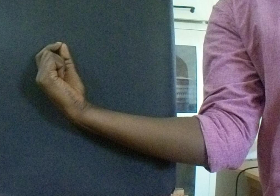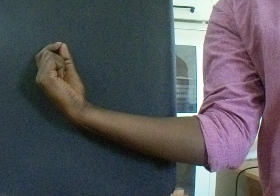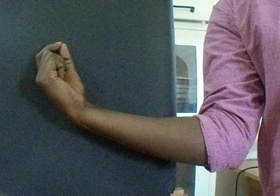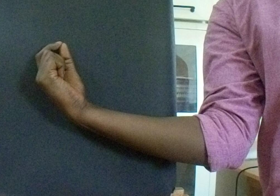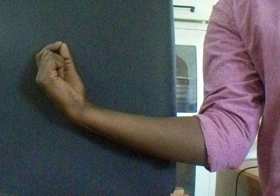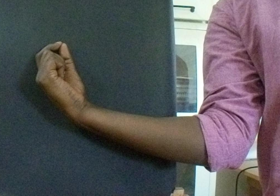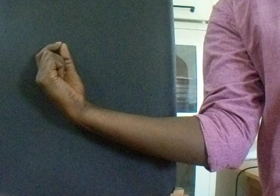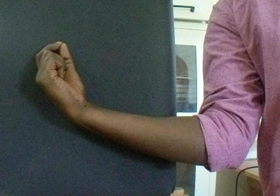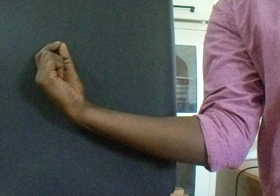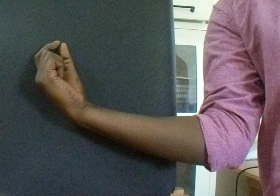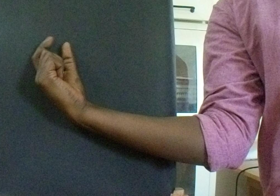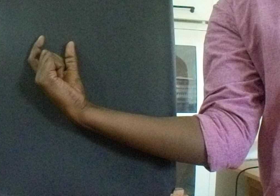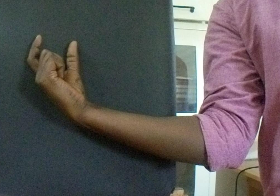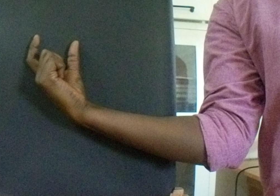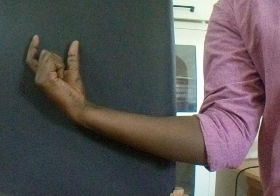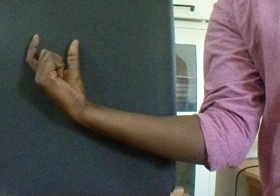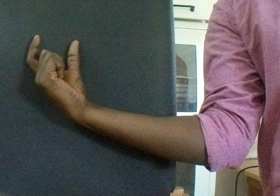thief